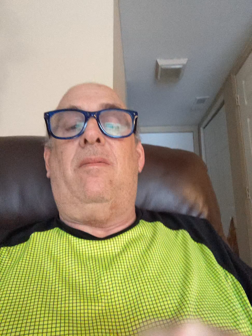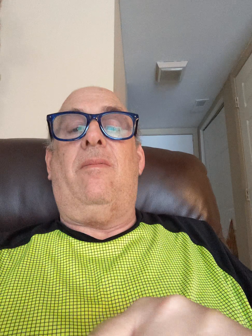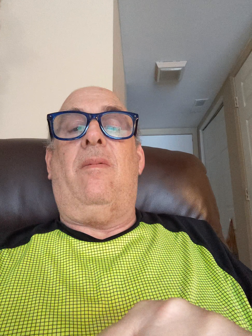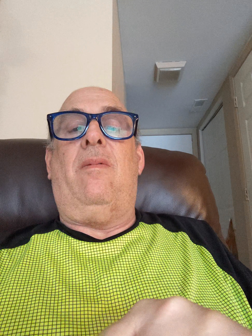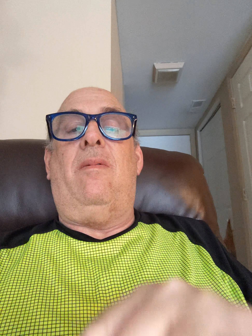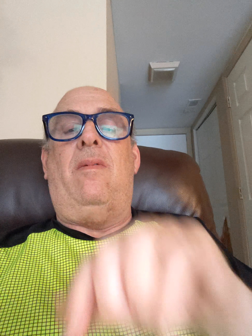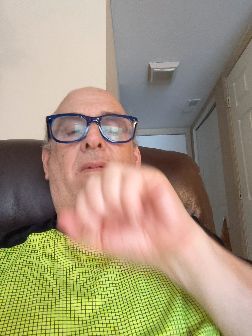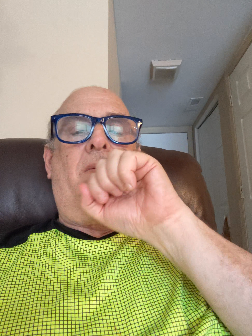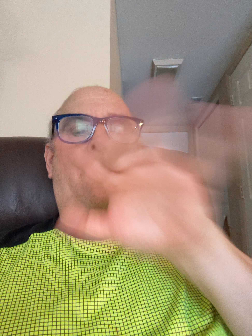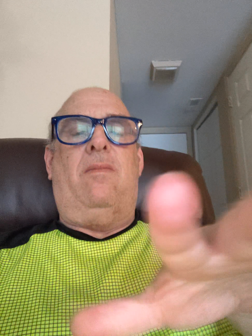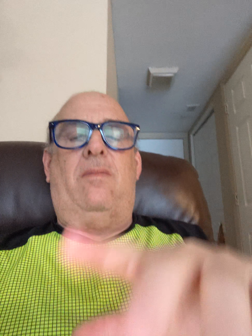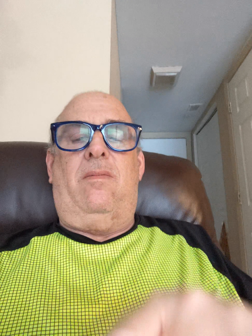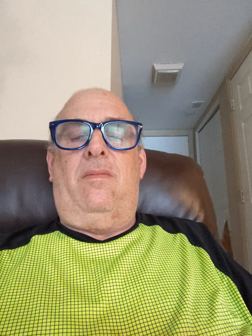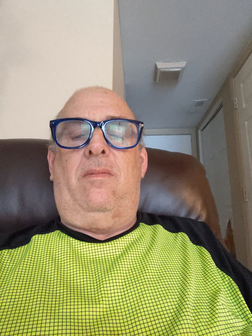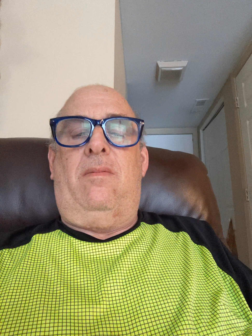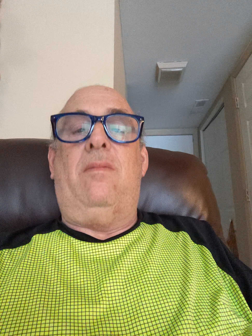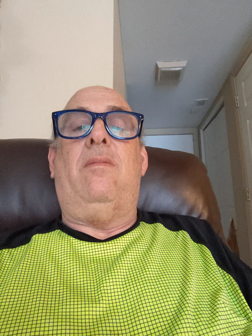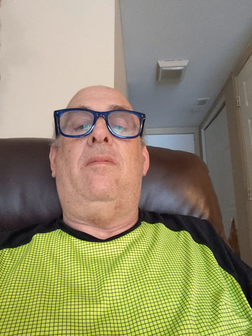blow